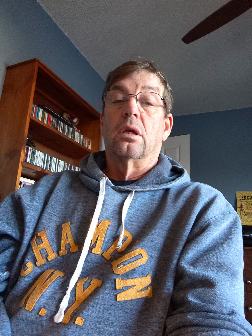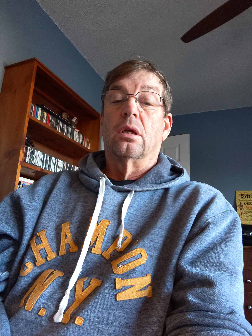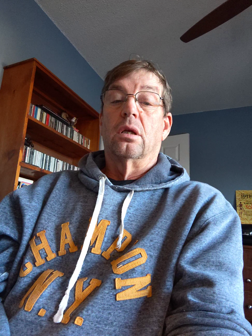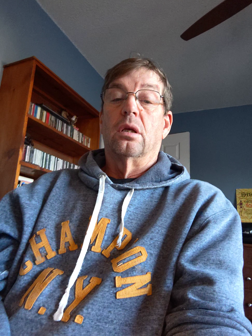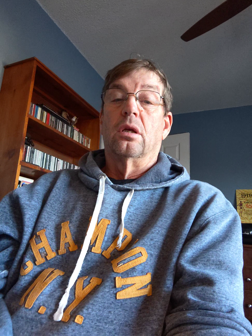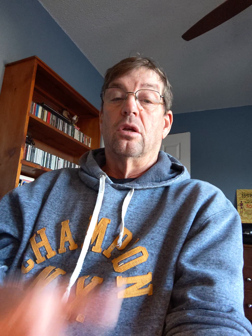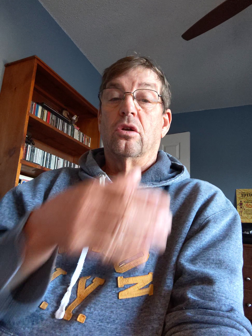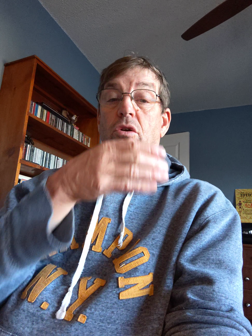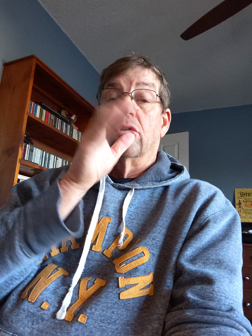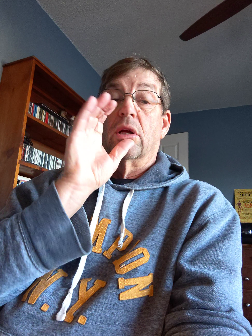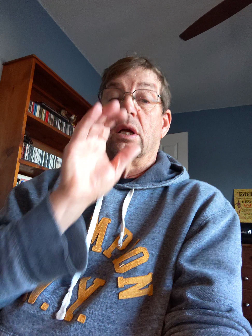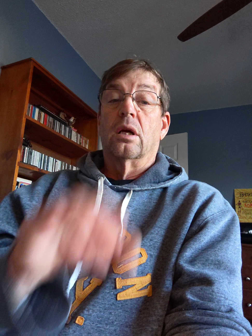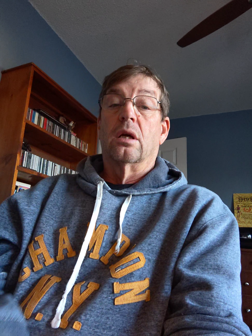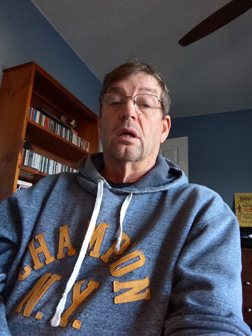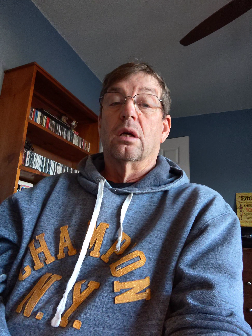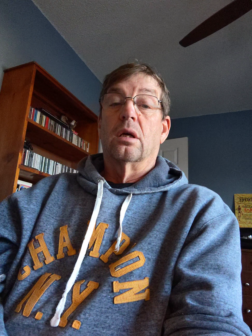drink